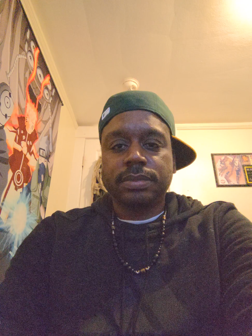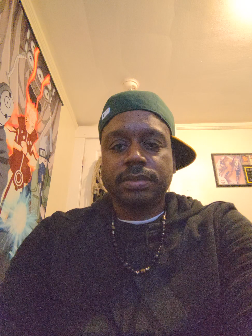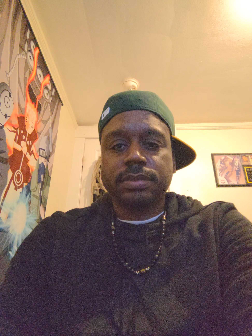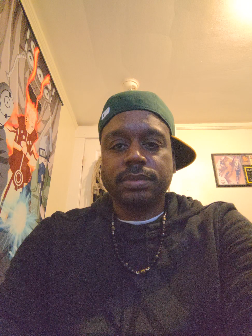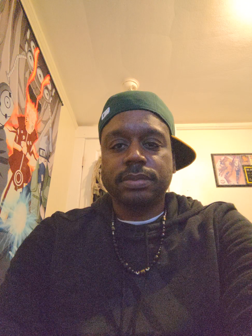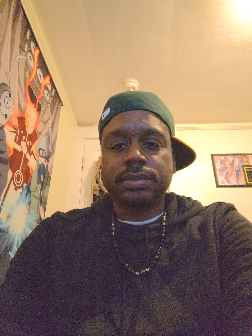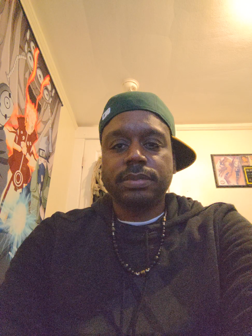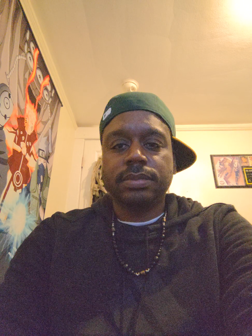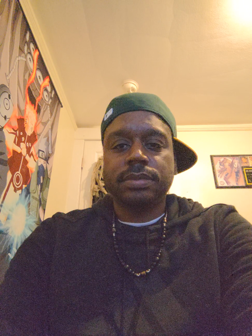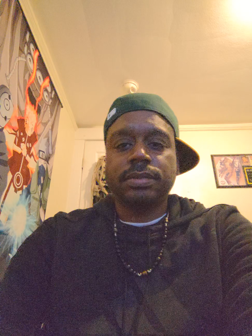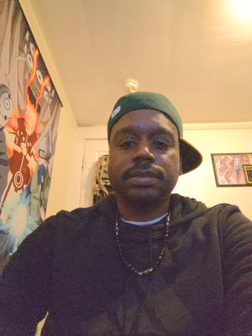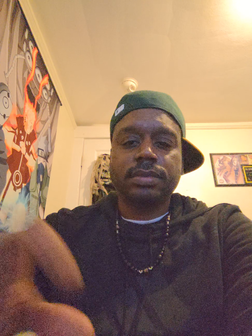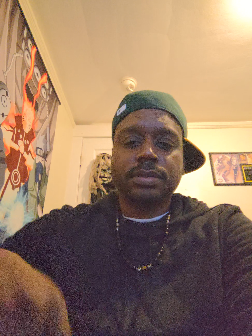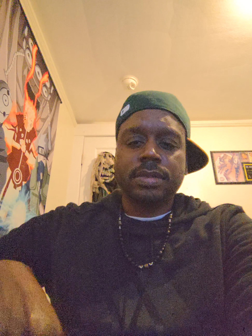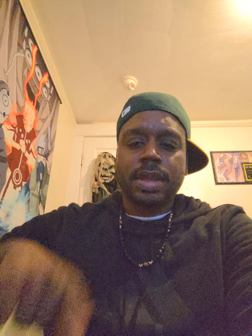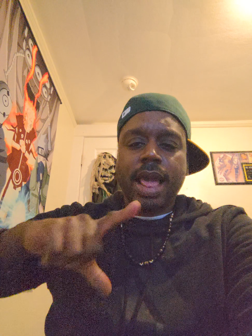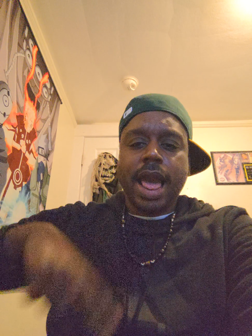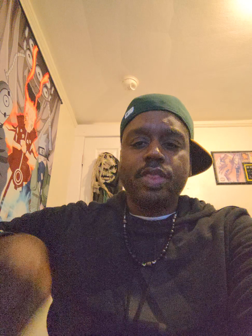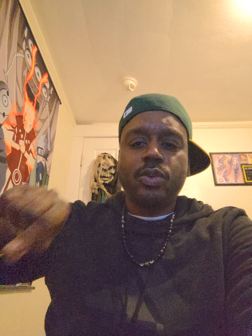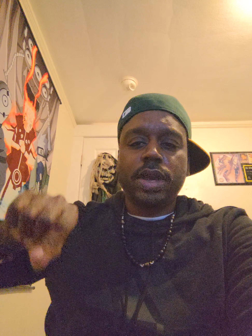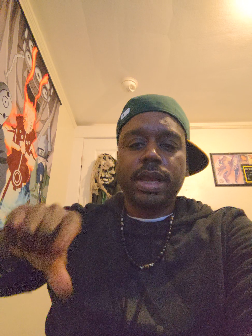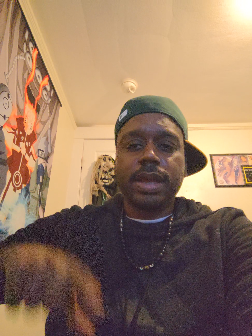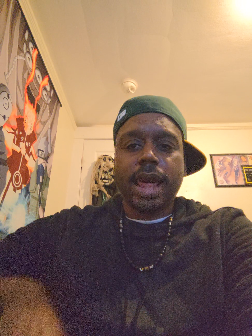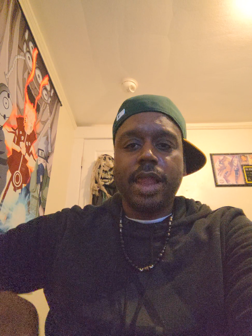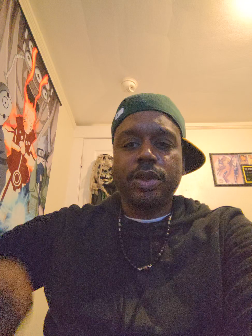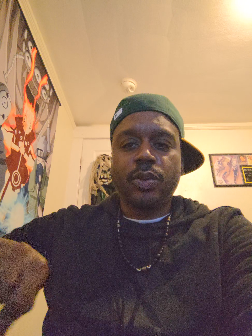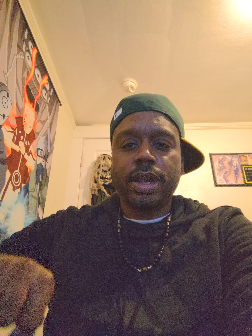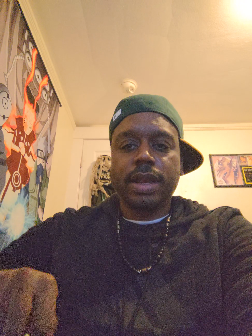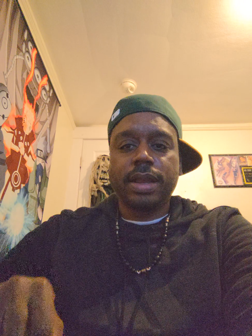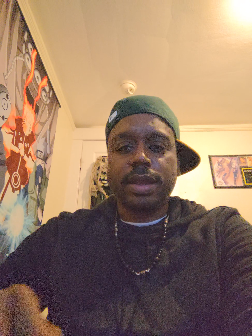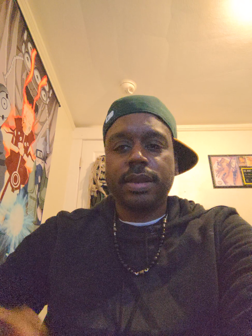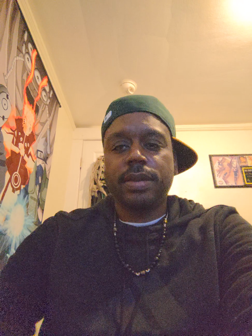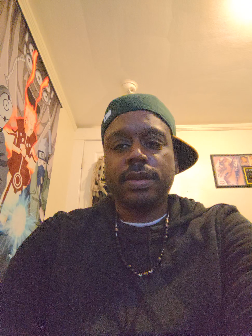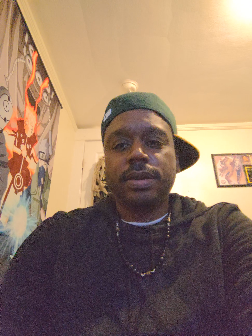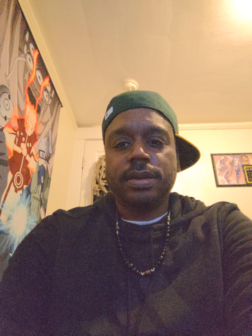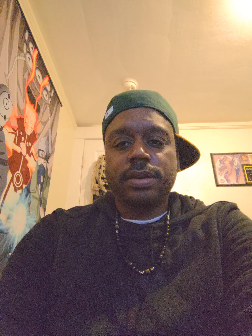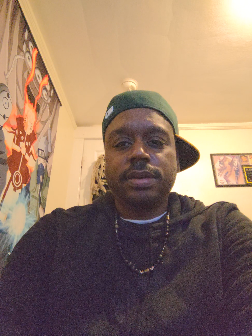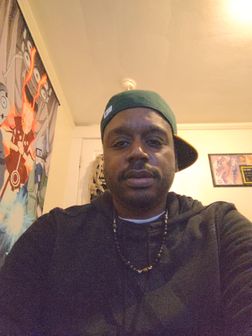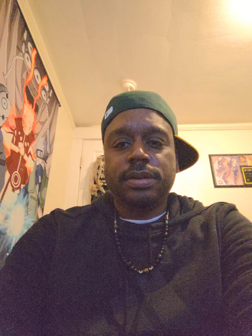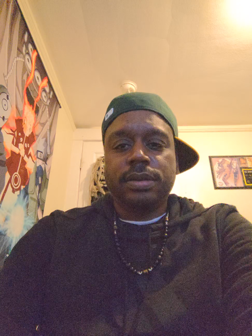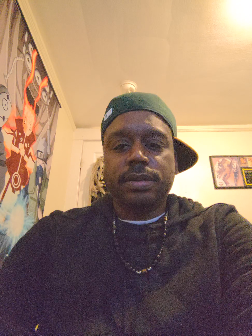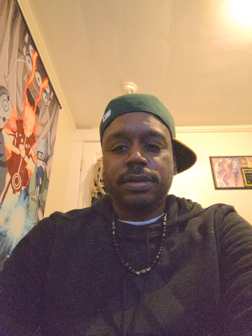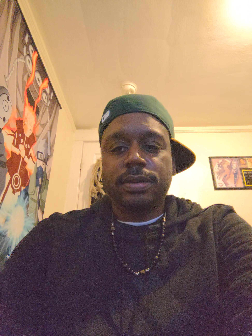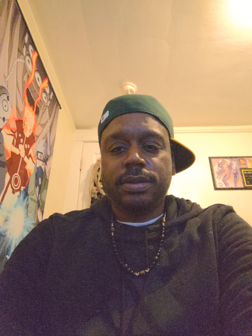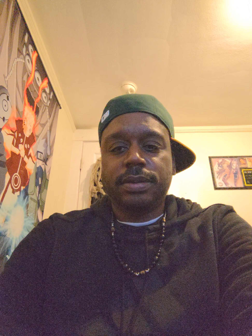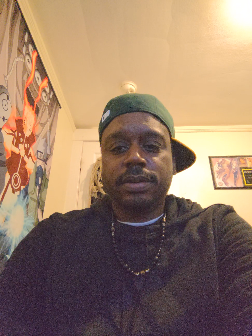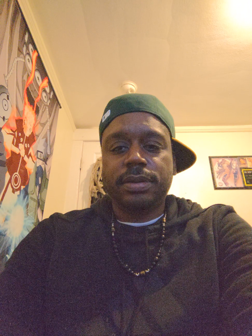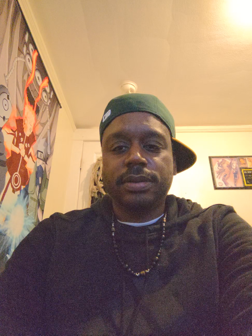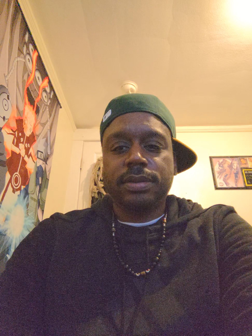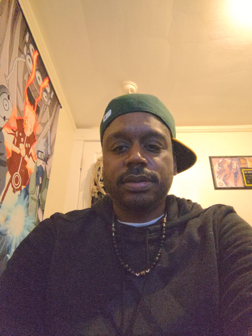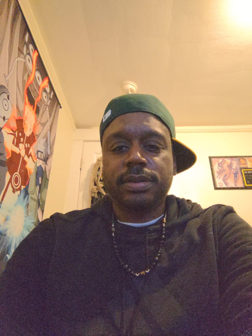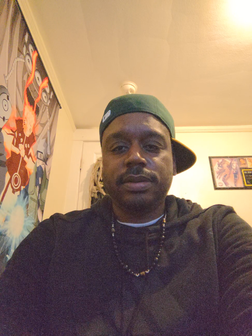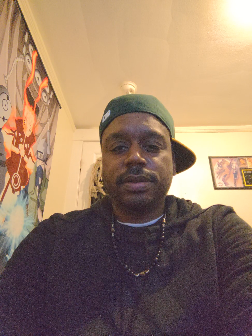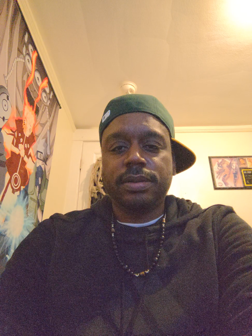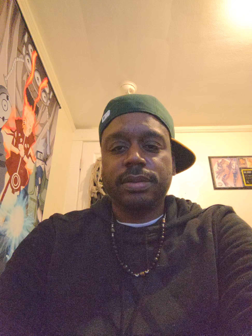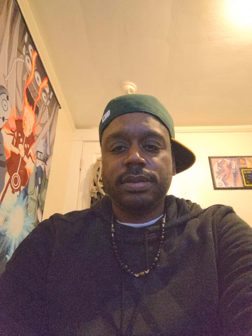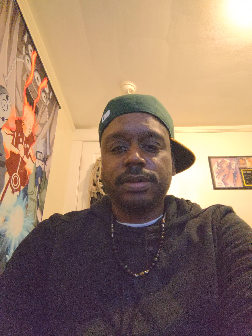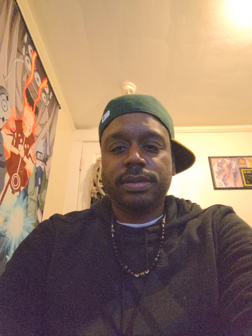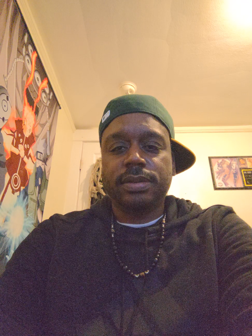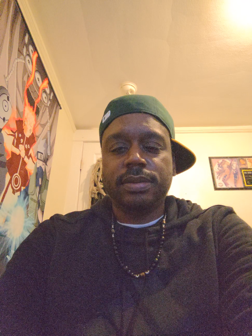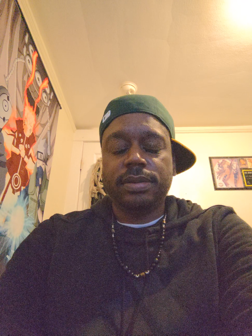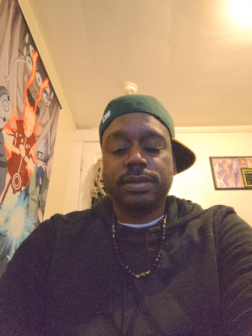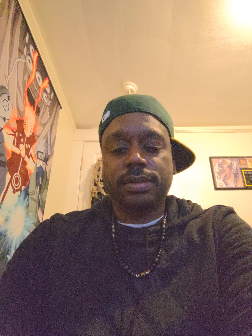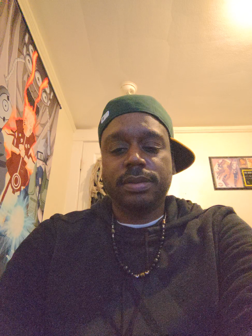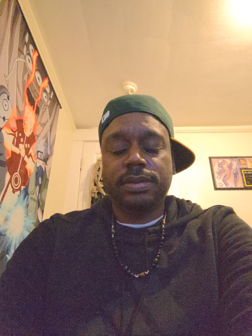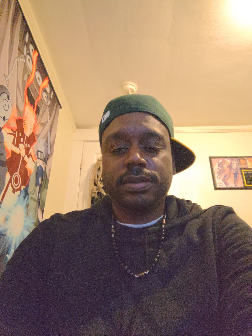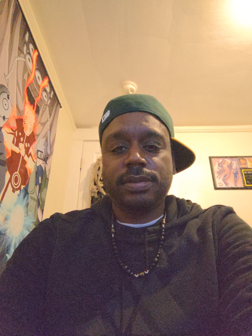underwear